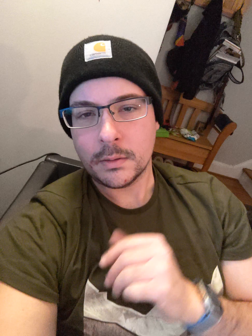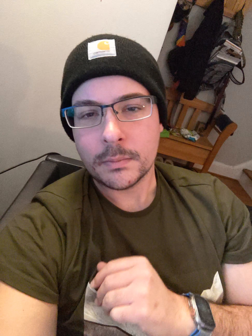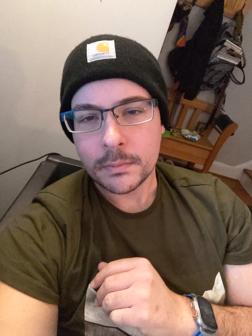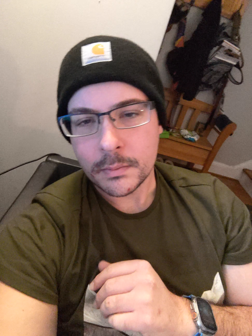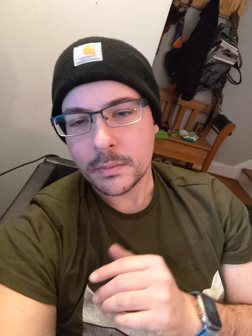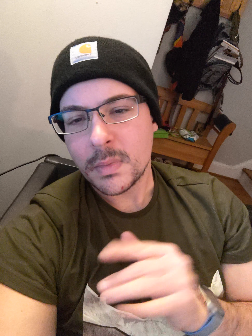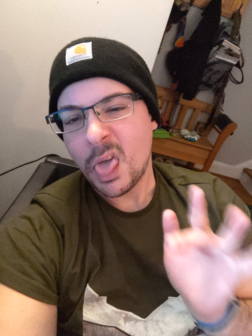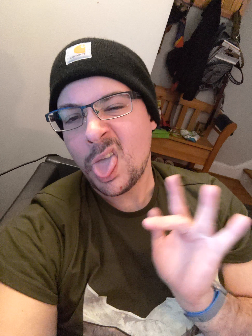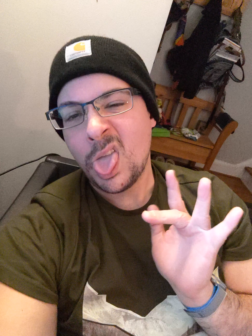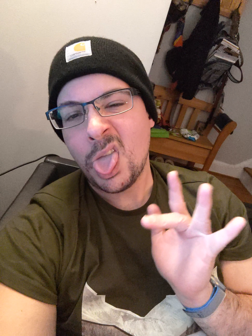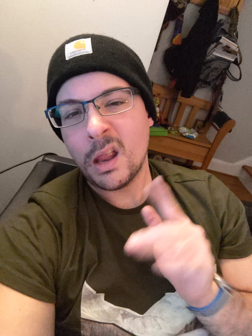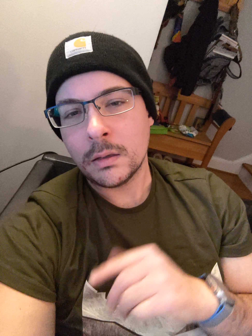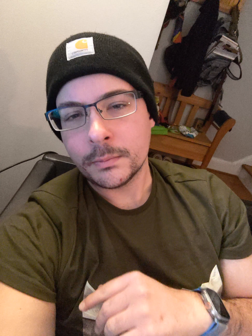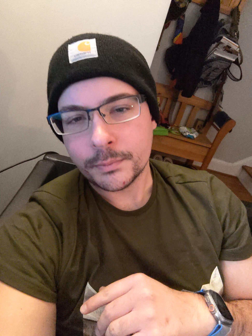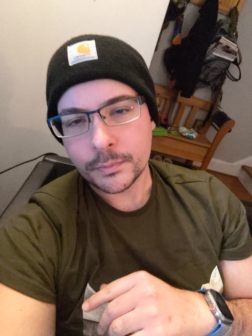yucky